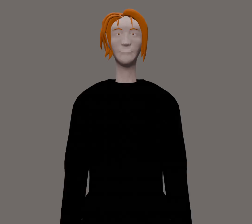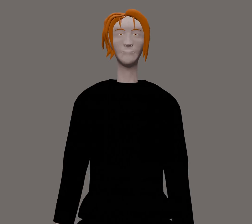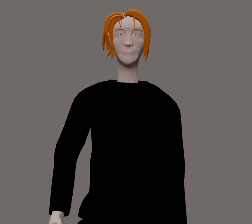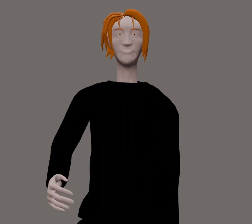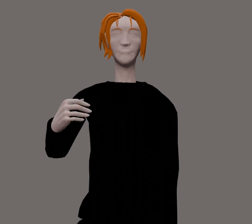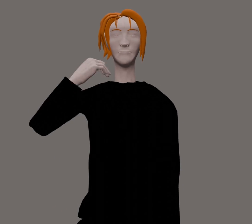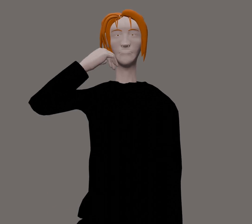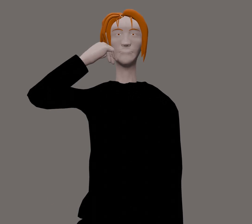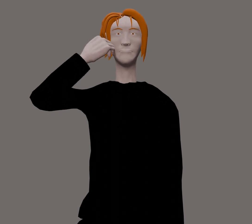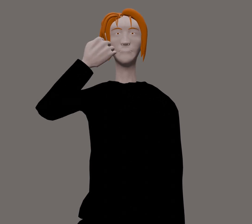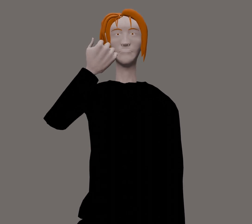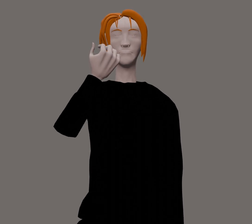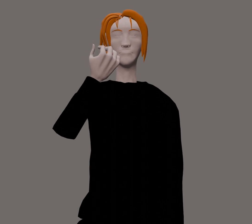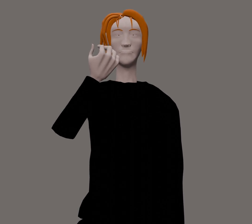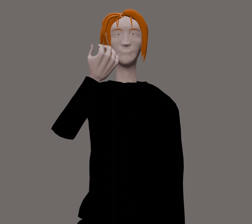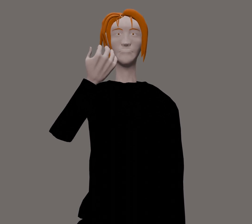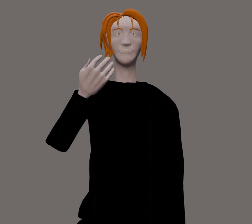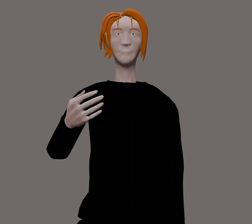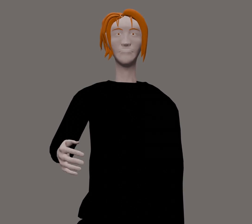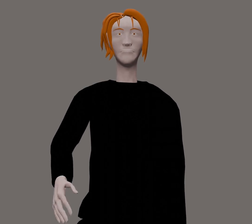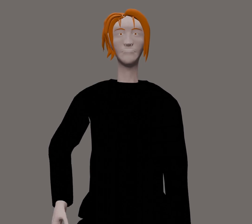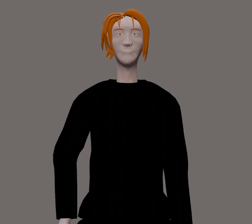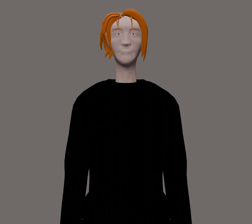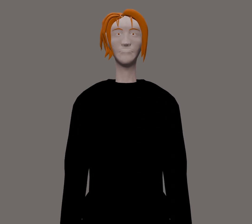Bashful